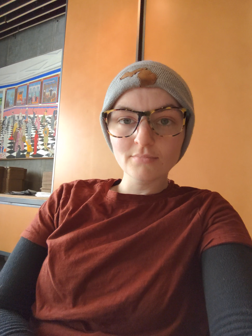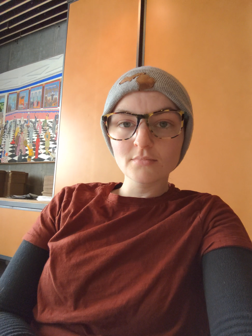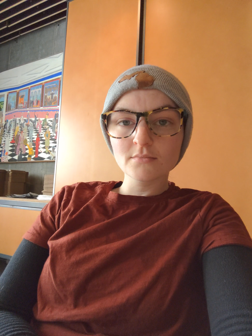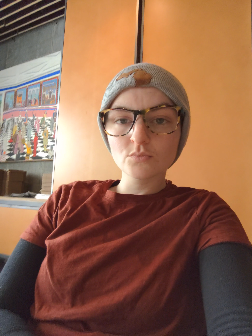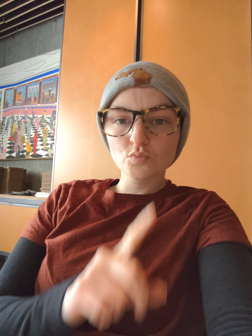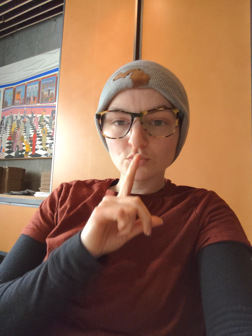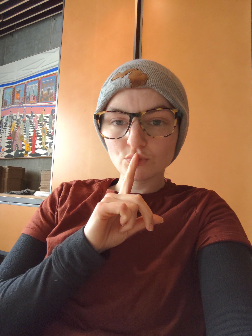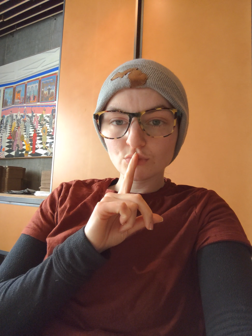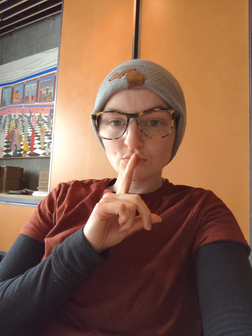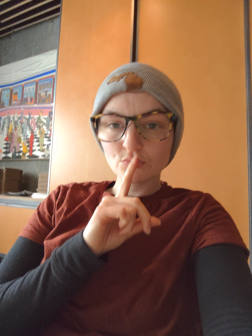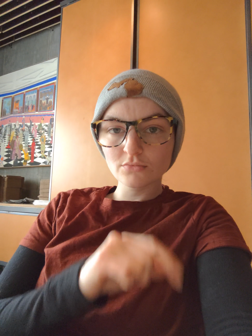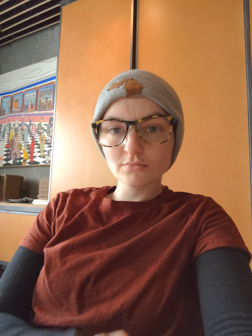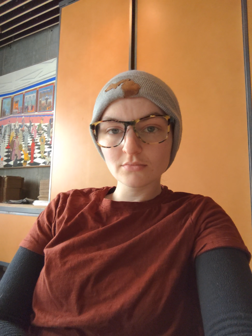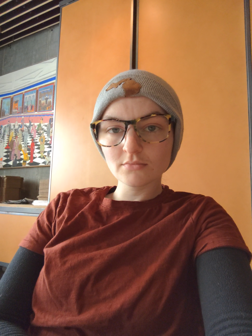shhh